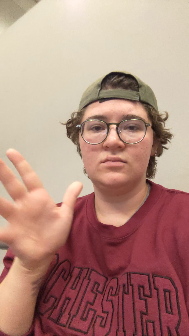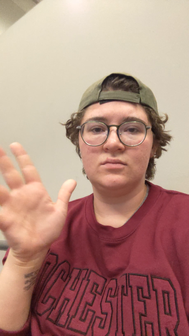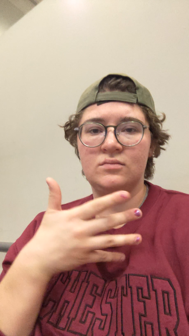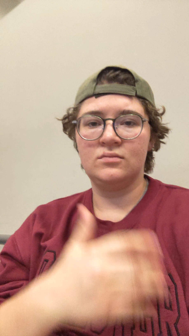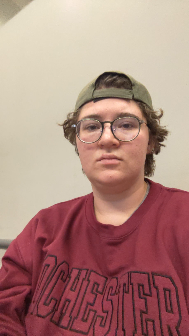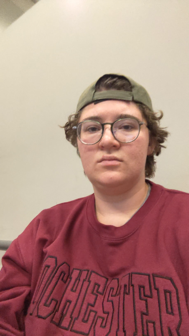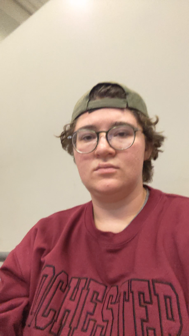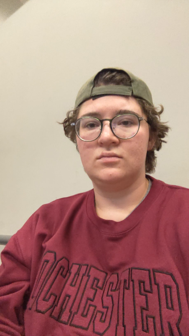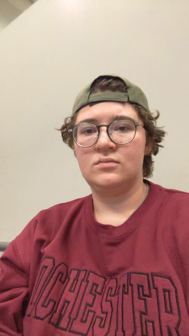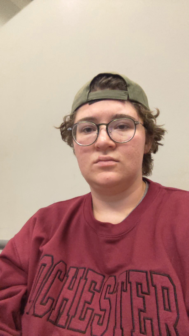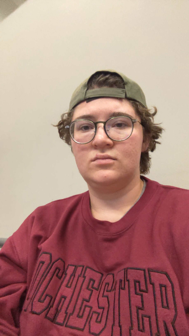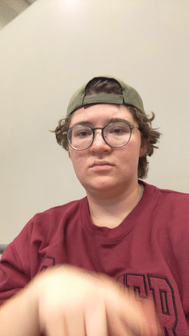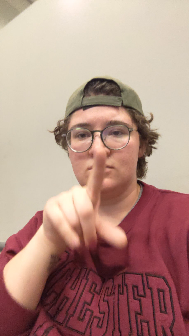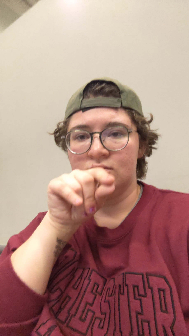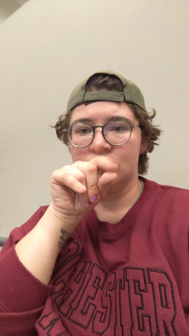chicken